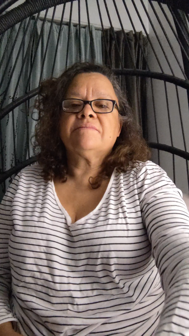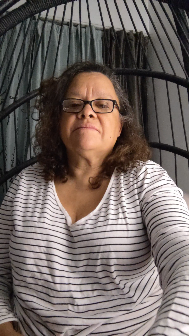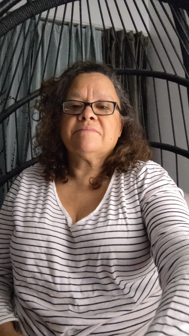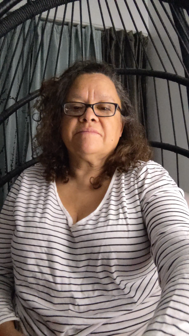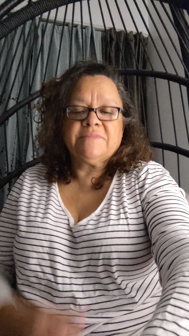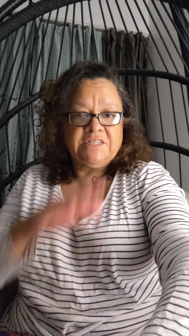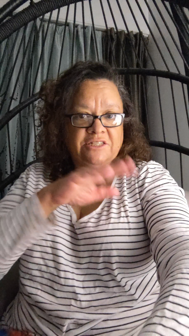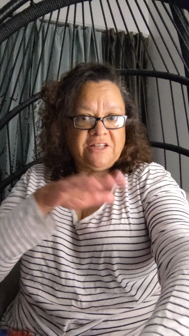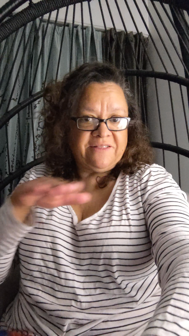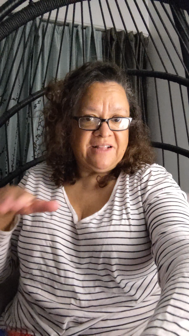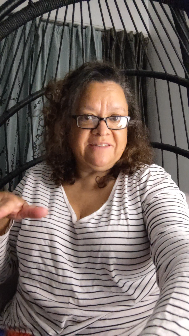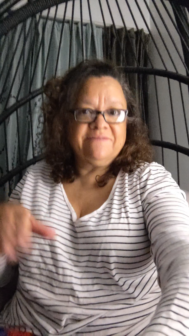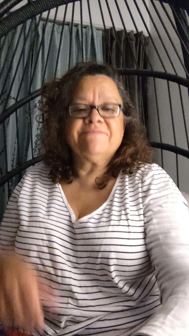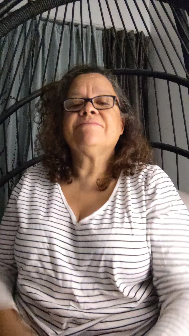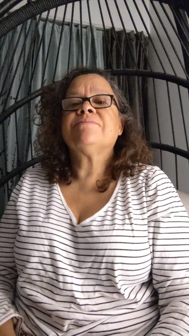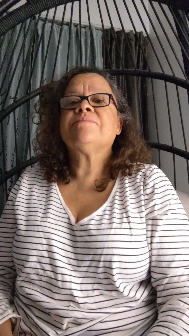children